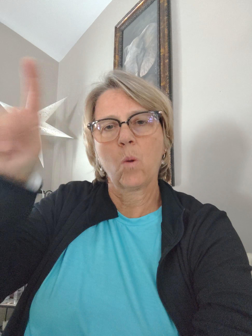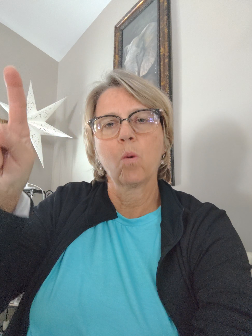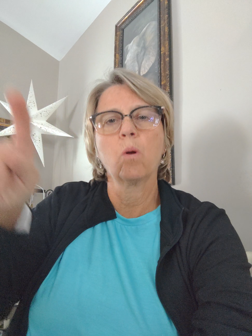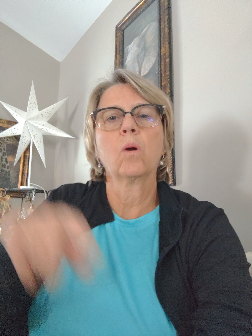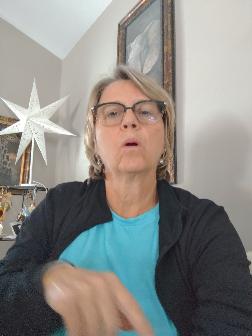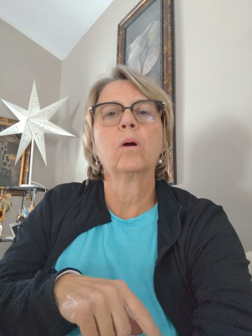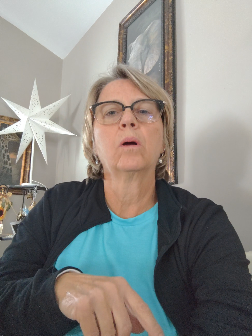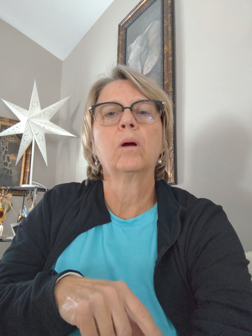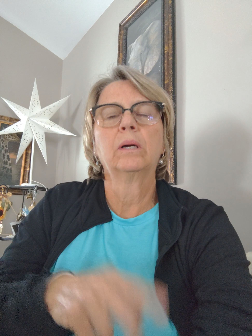for